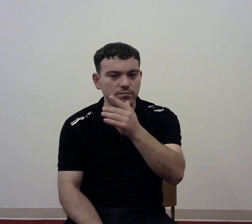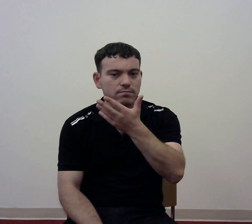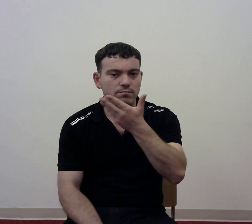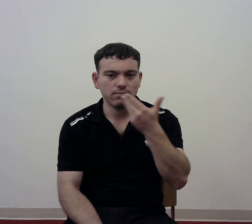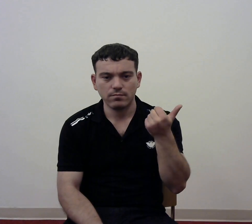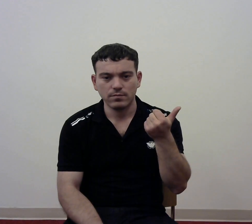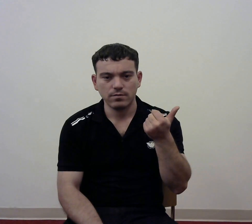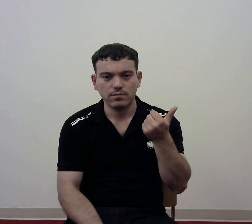yox